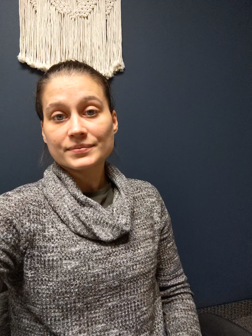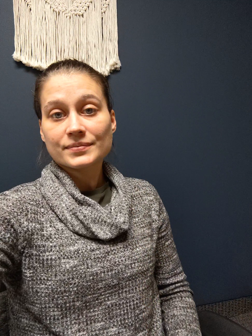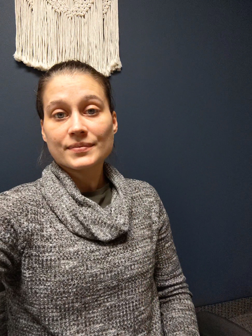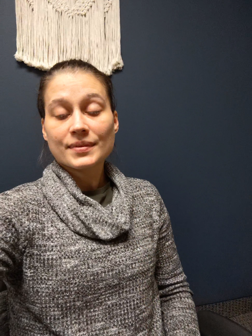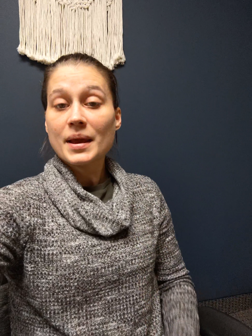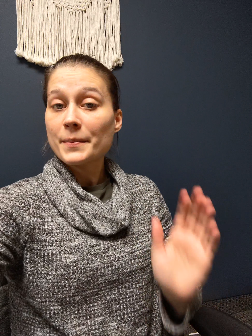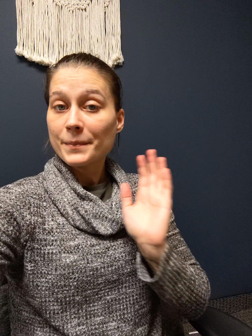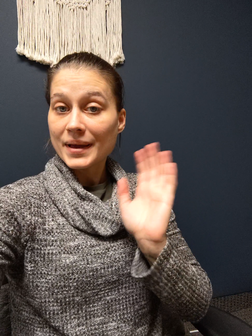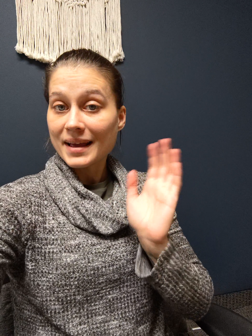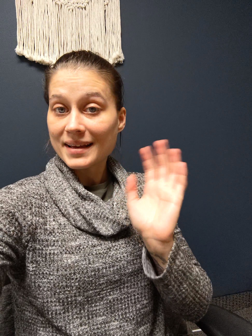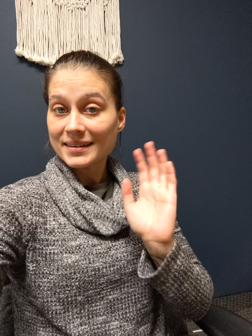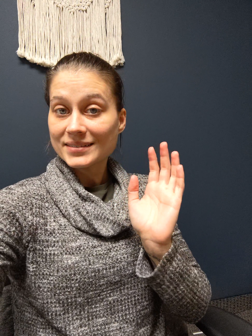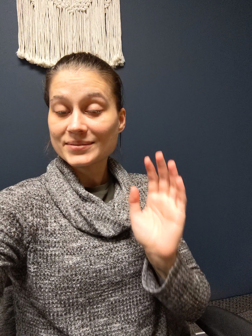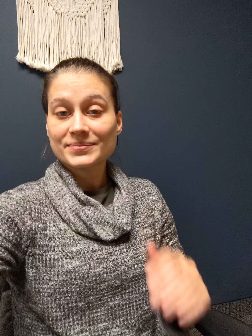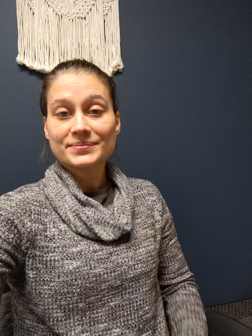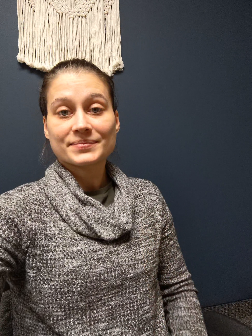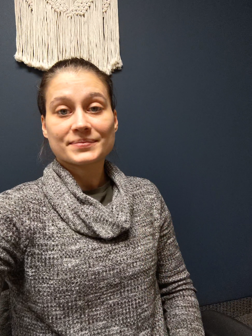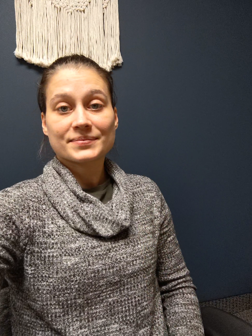bye